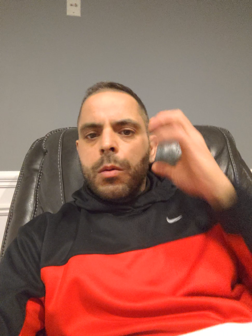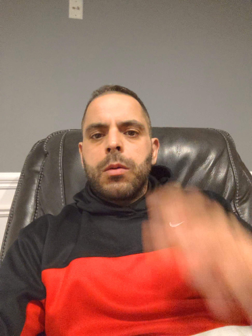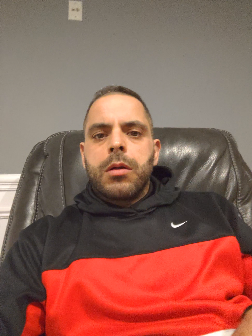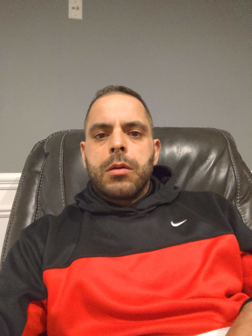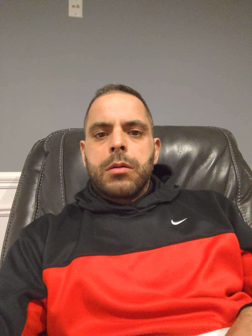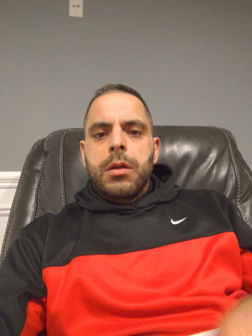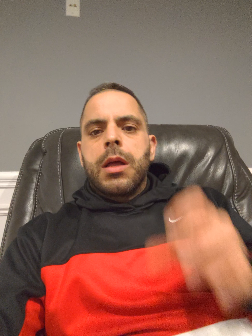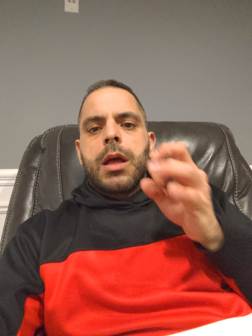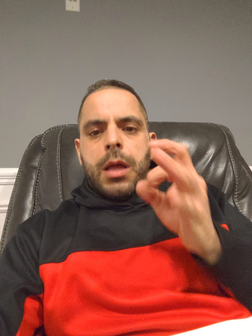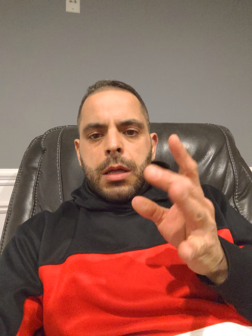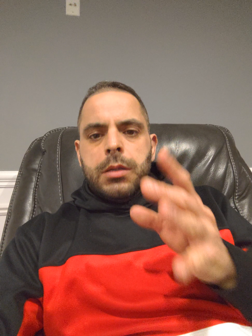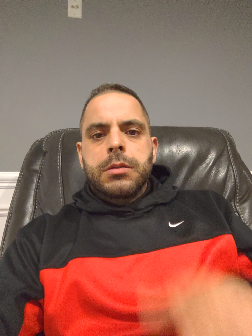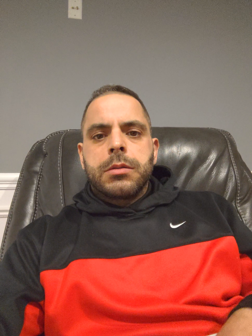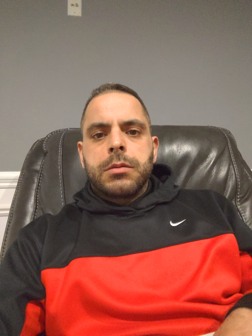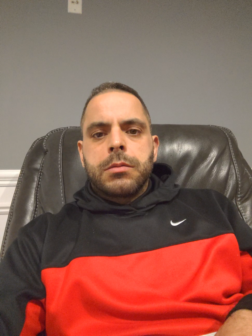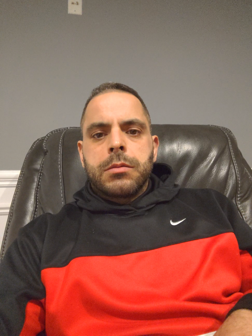hate